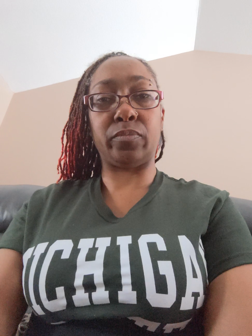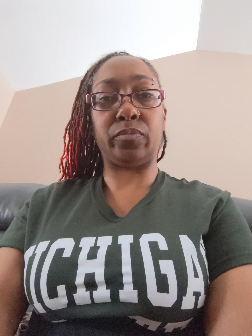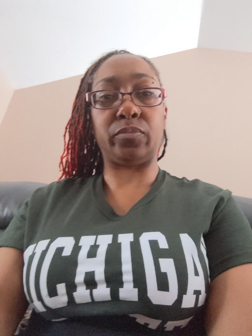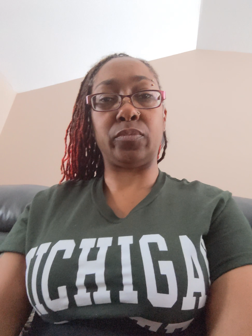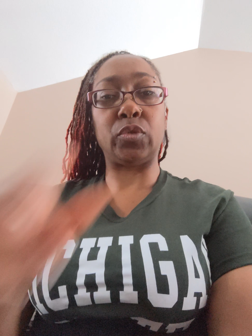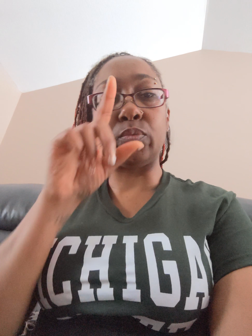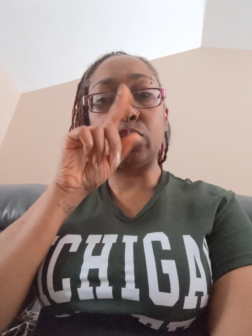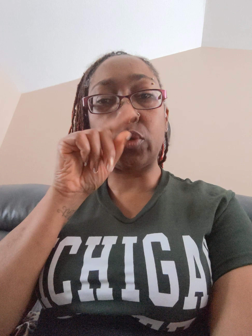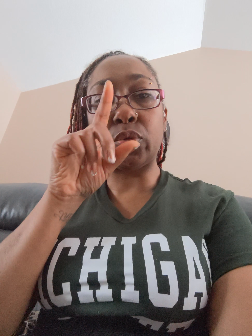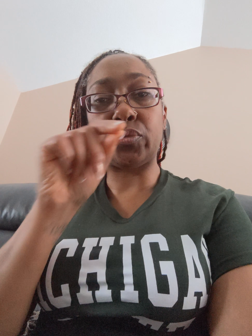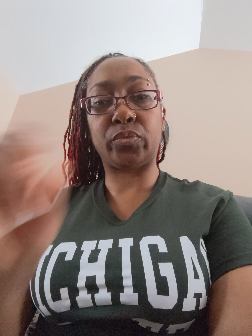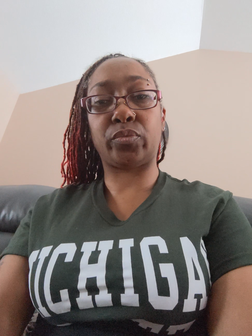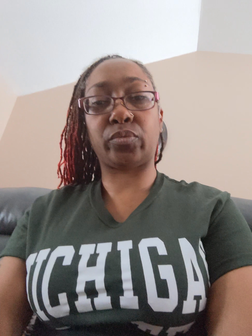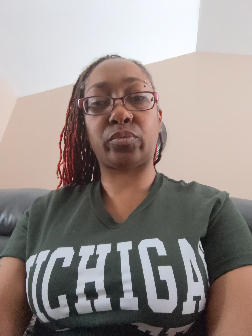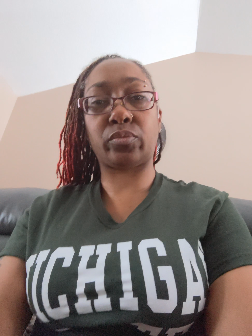bird